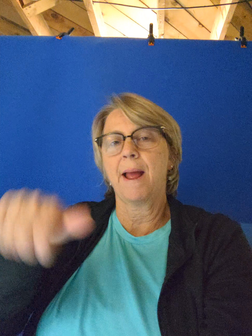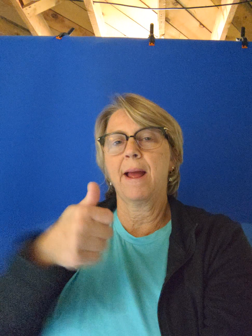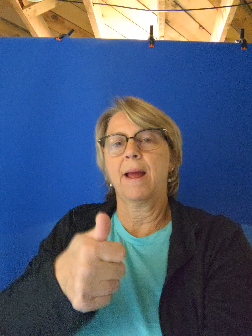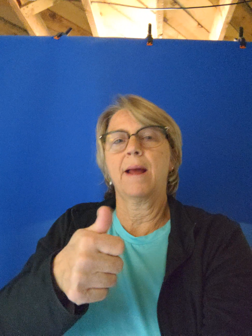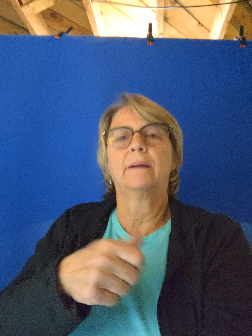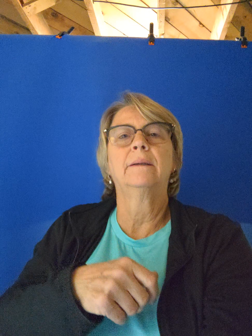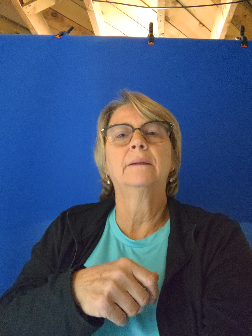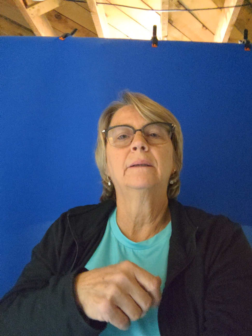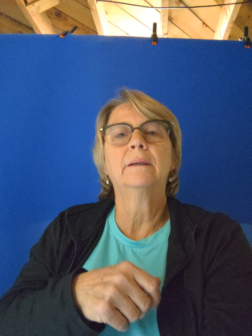beside